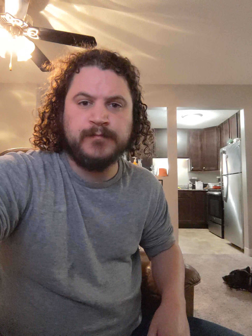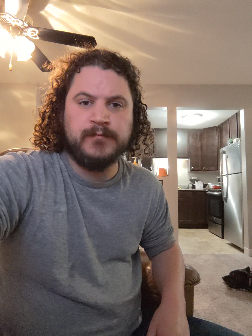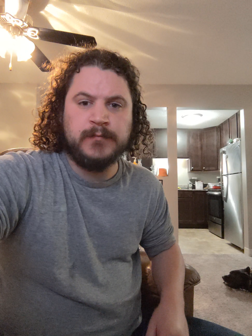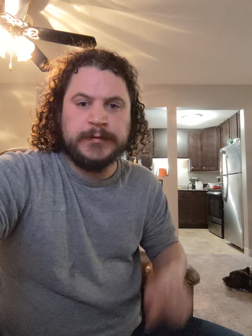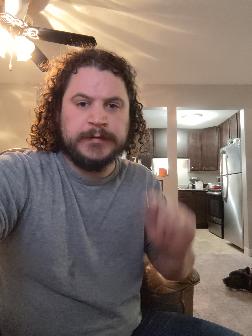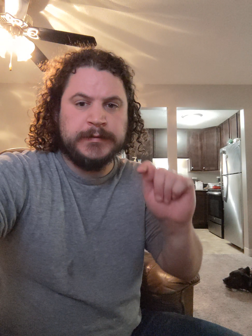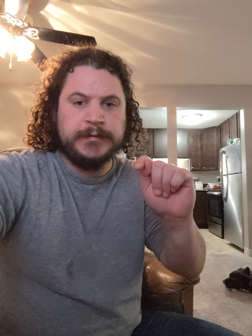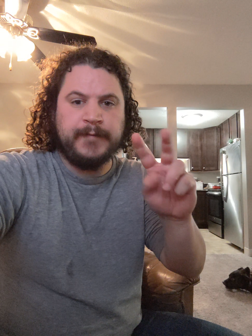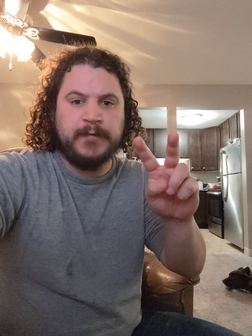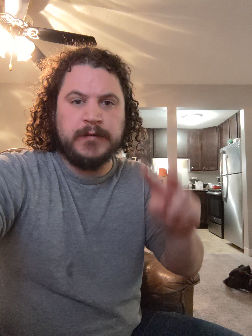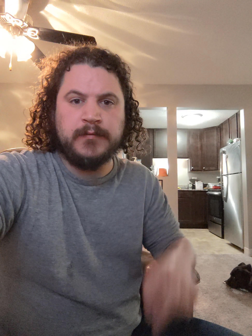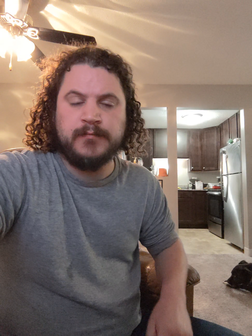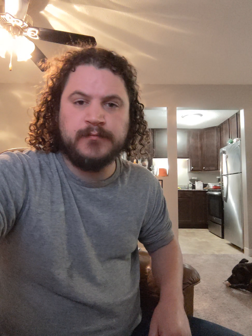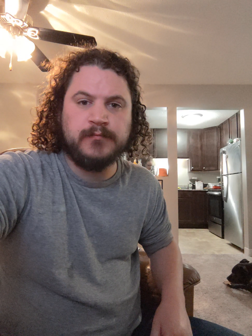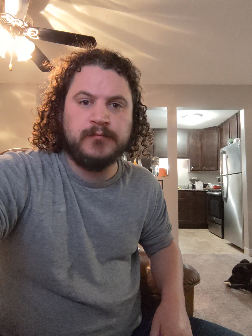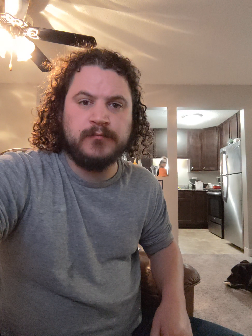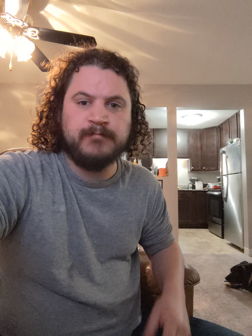TV